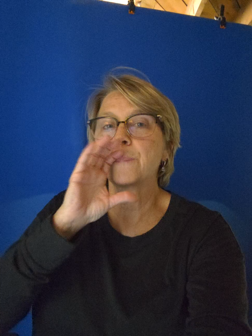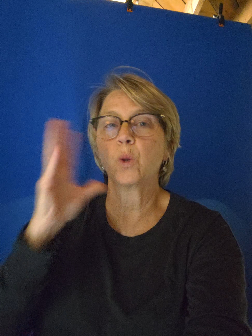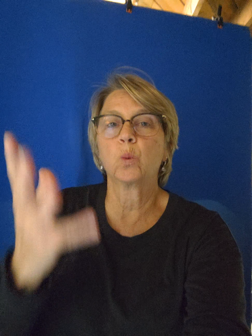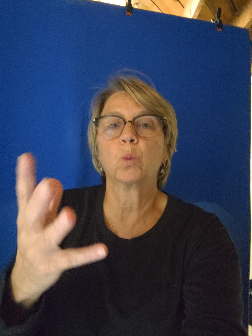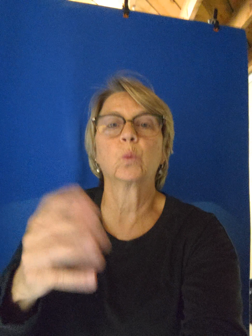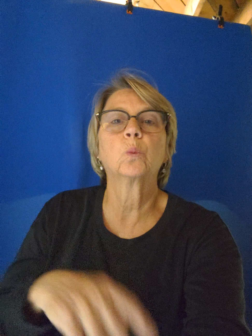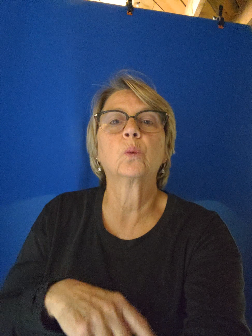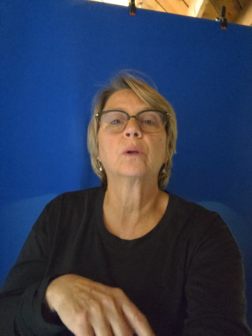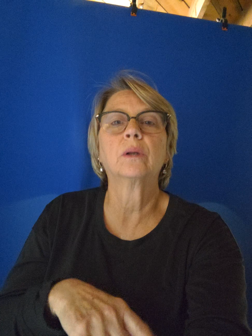balloon